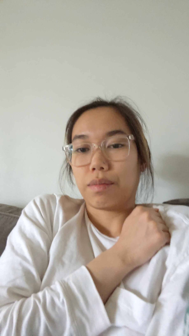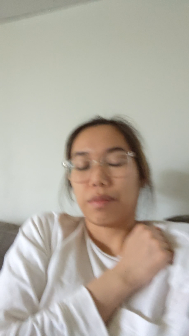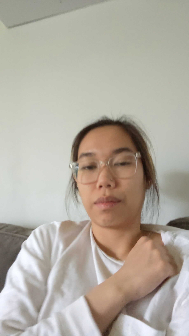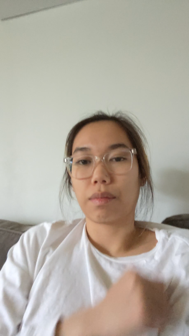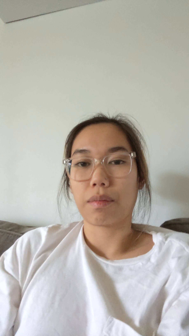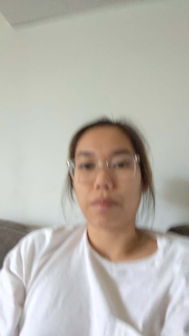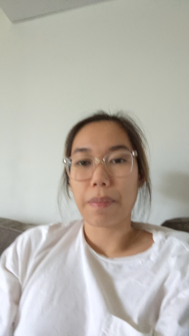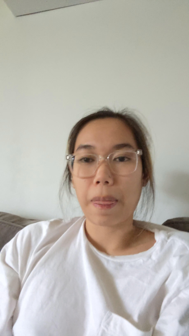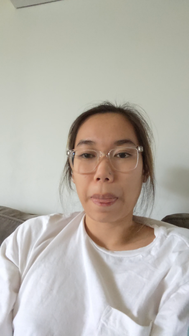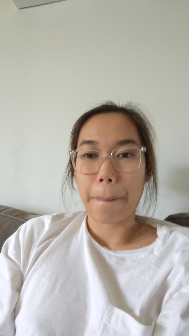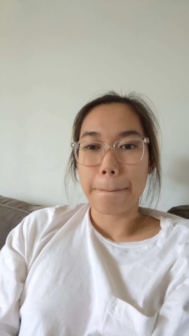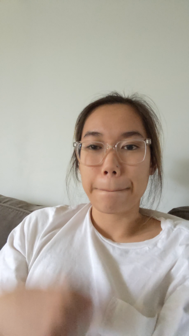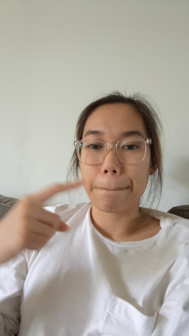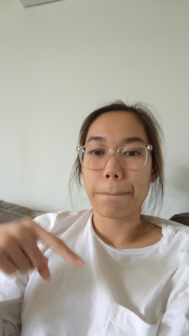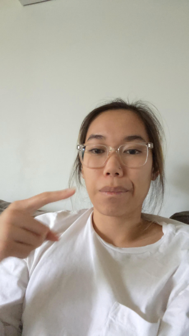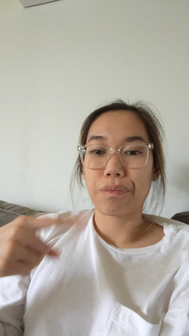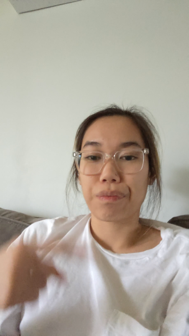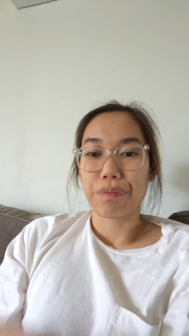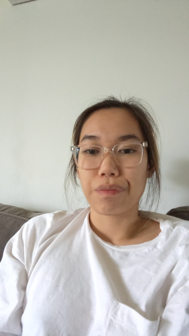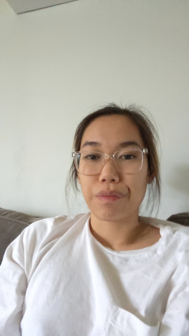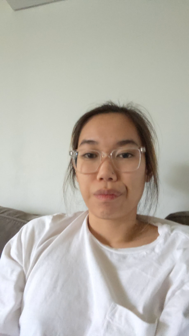about